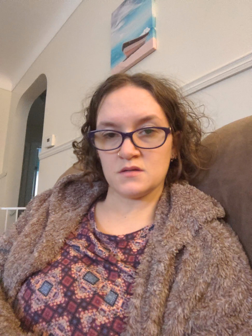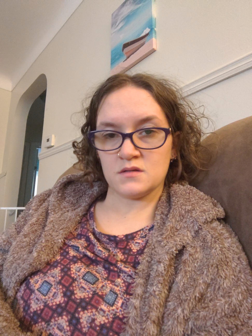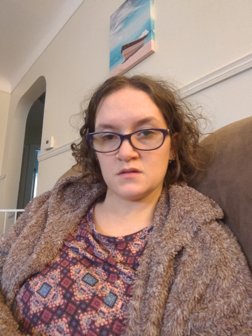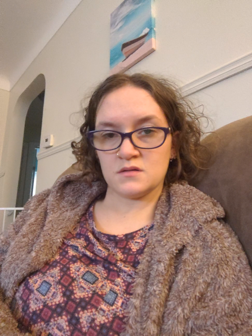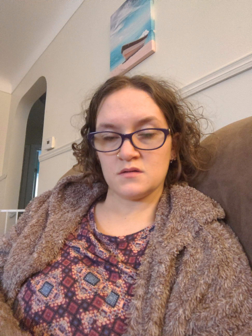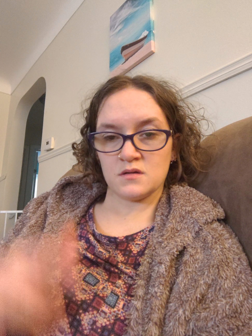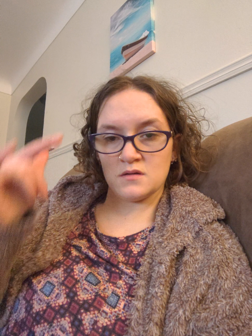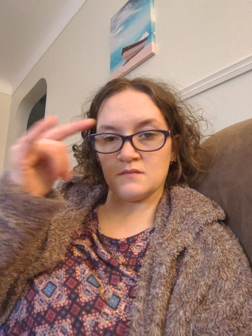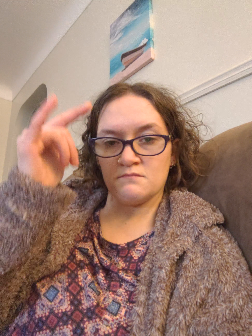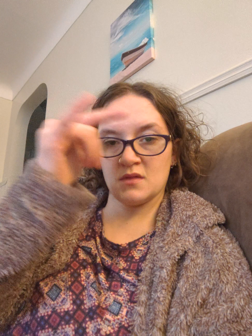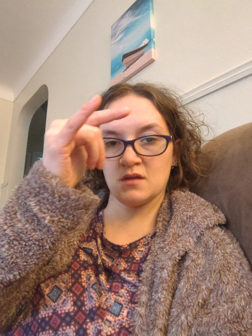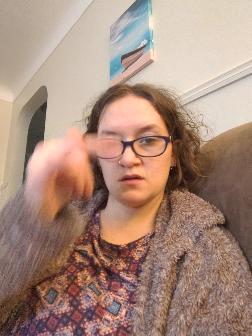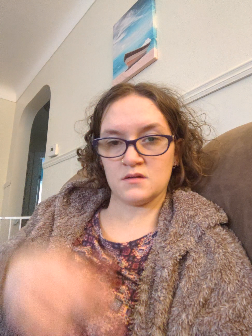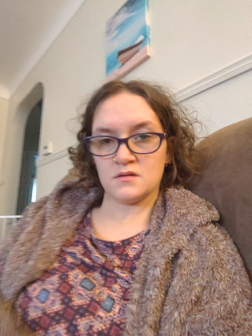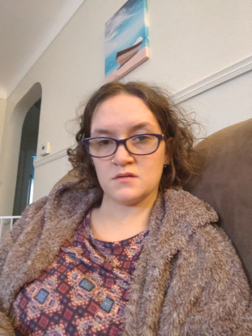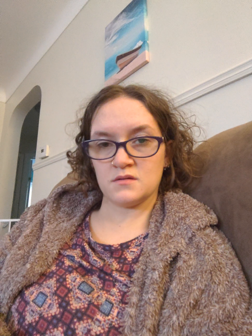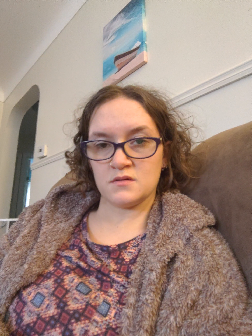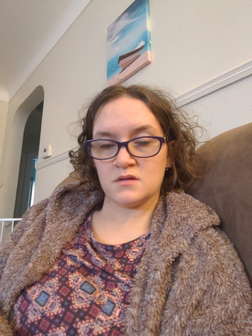airplane